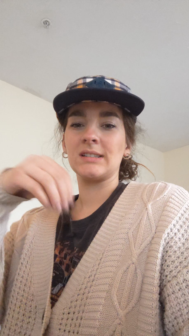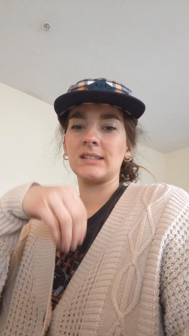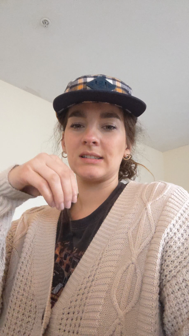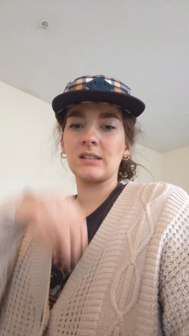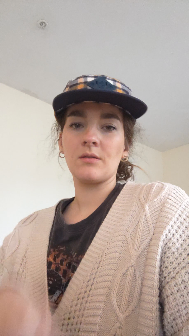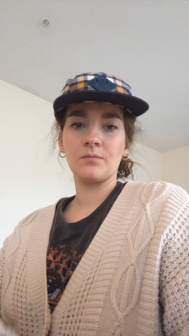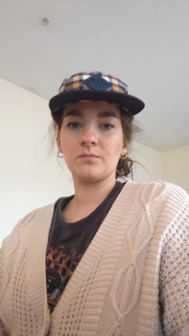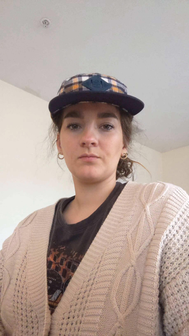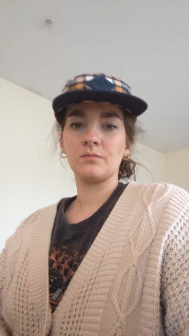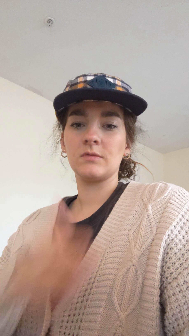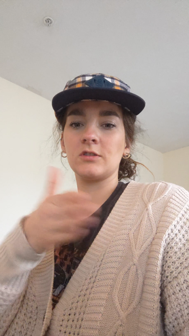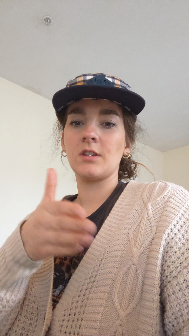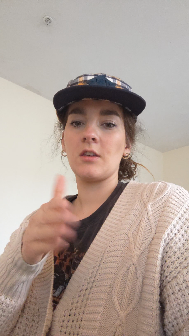share